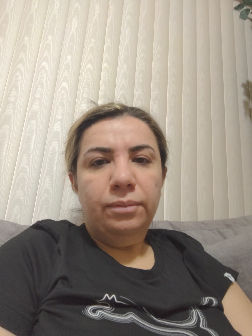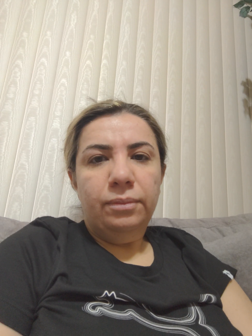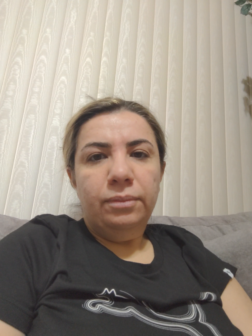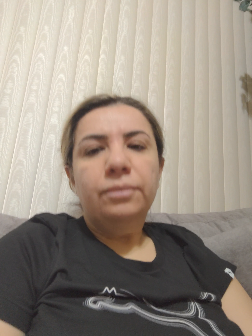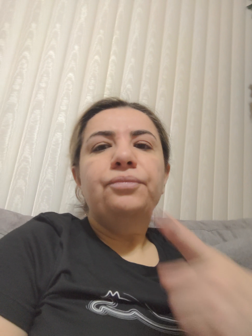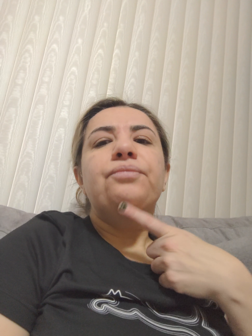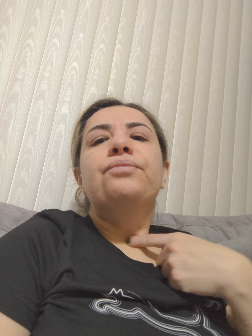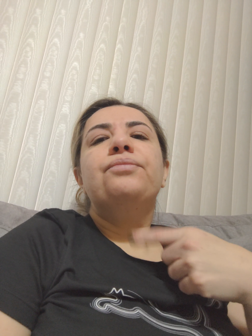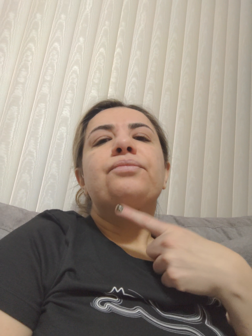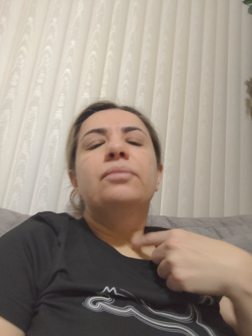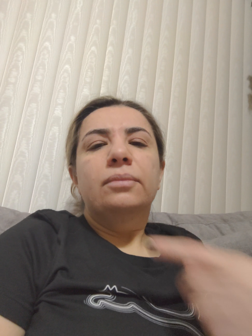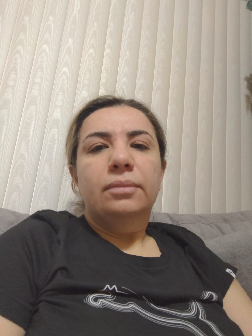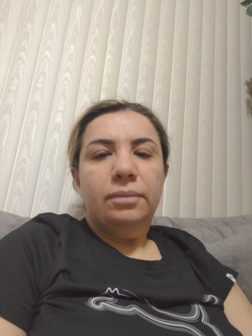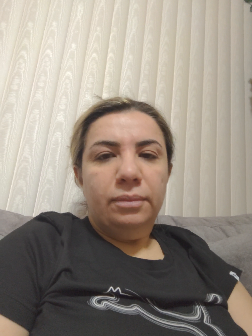thirsty